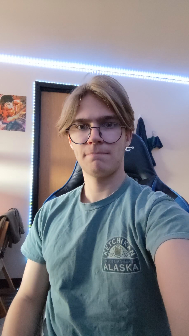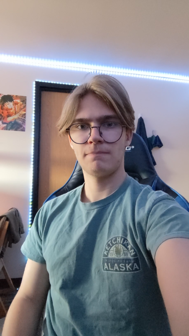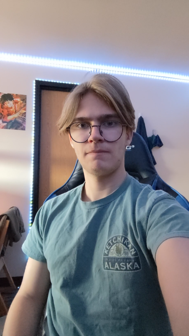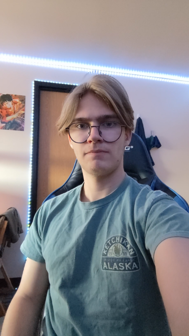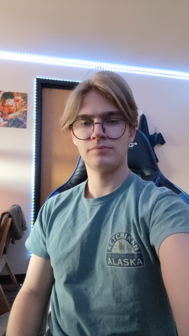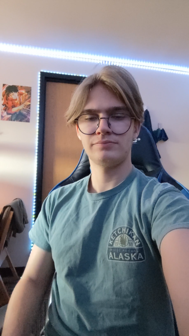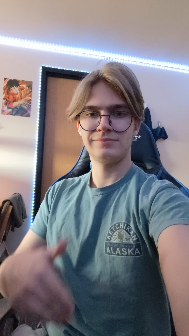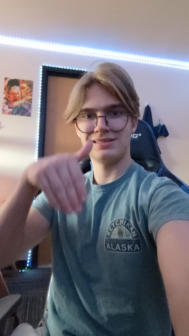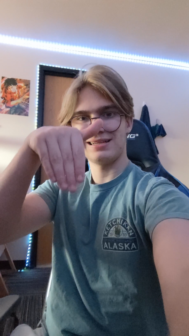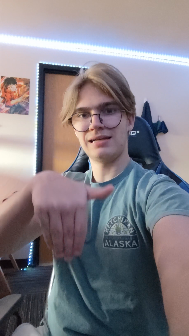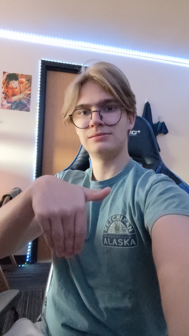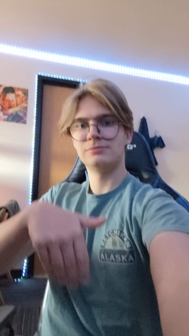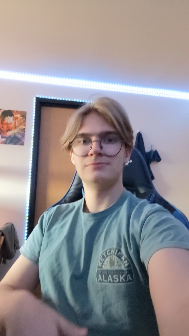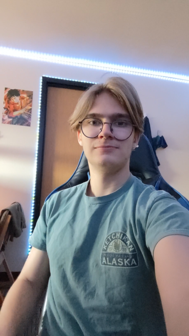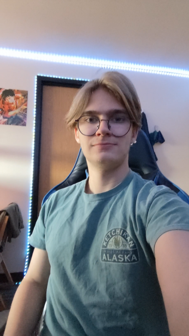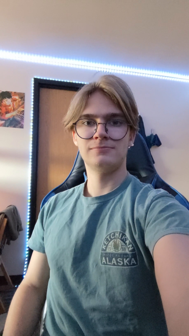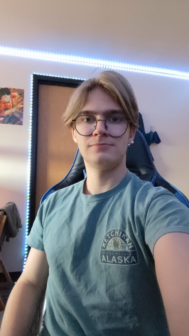night night